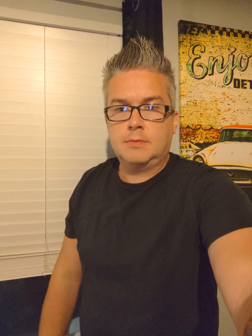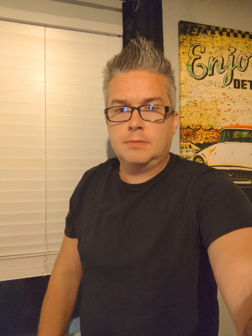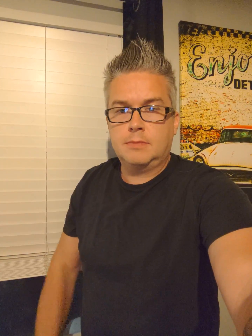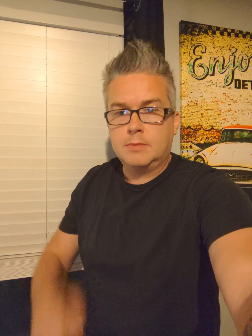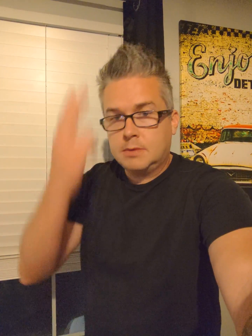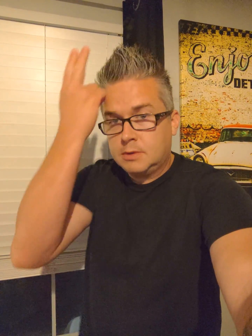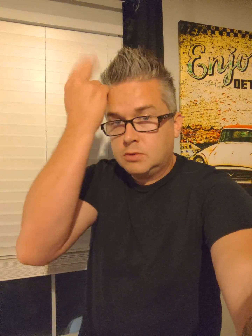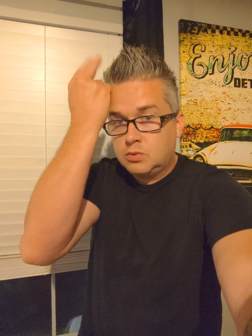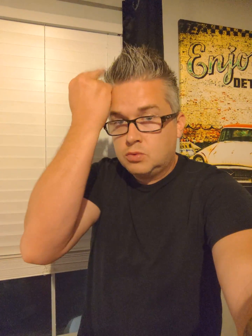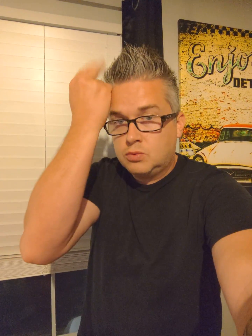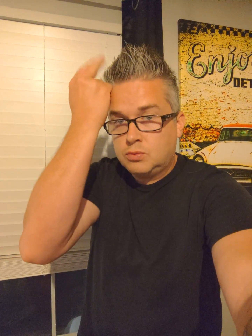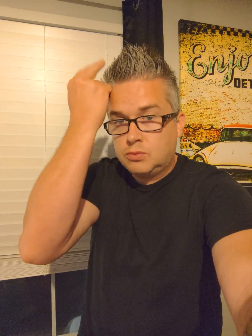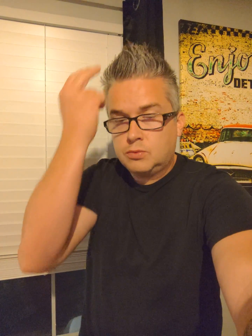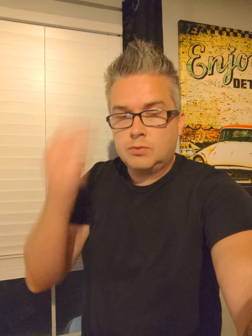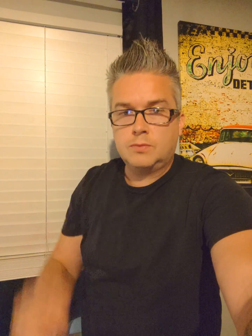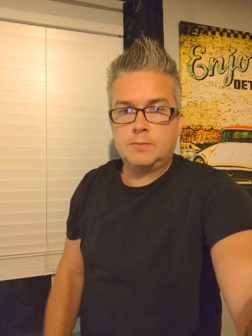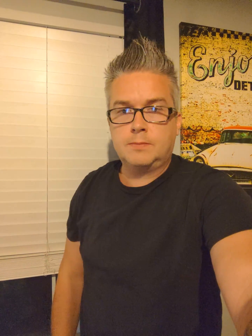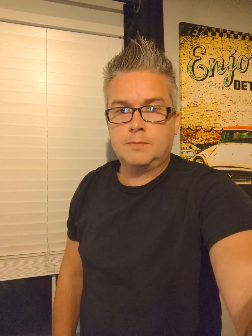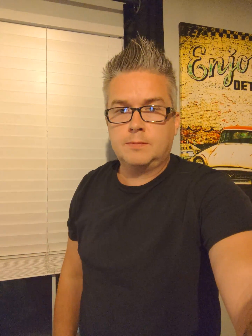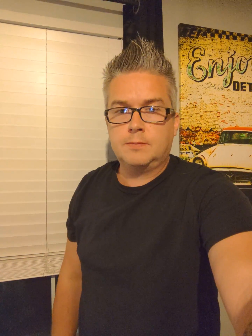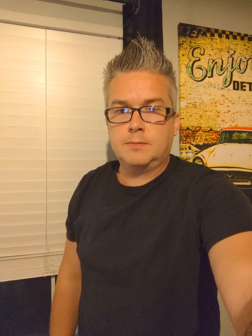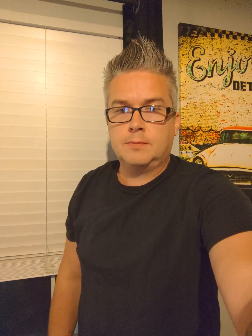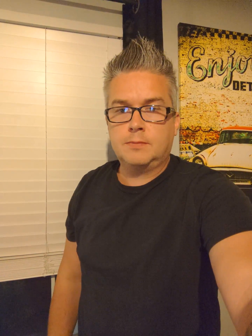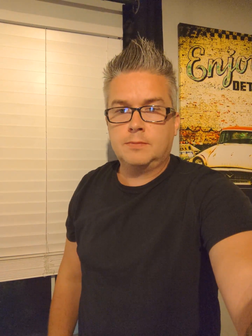bunny